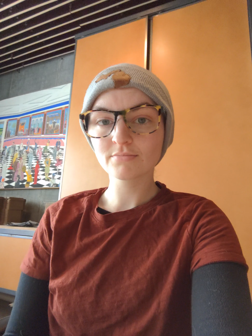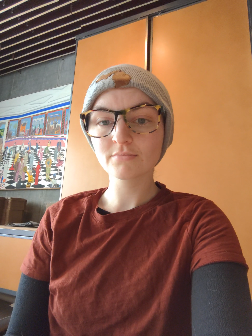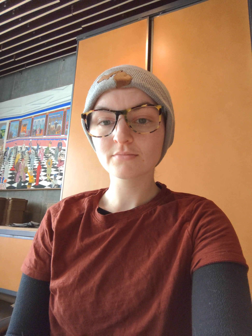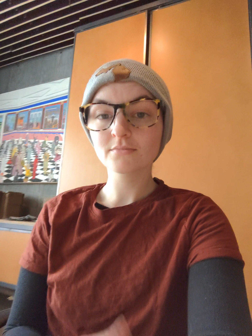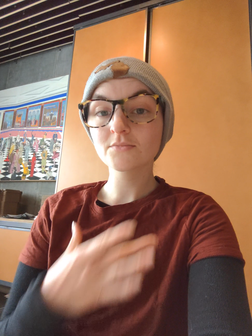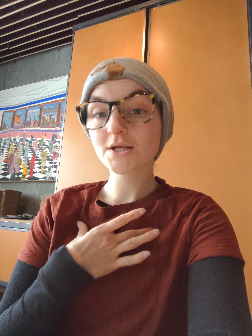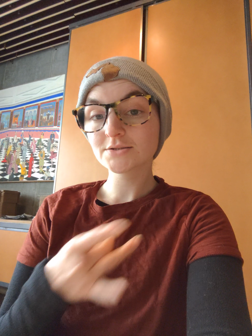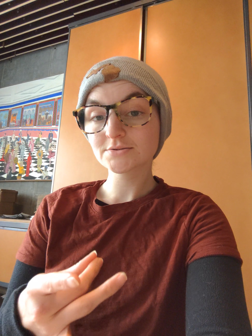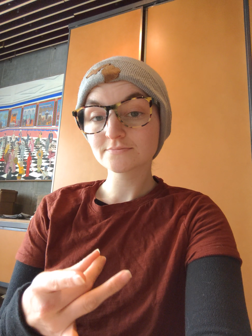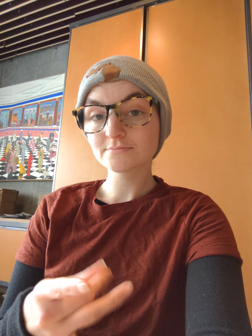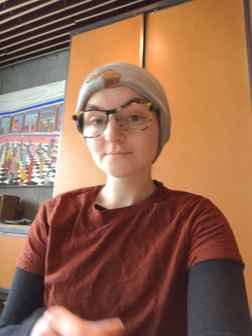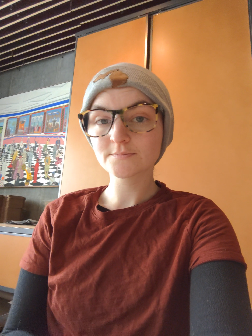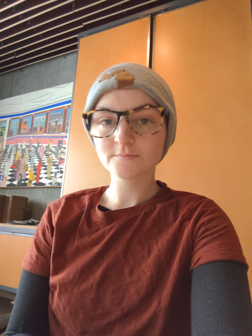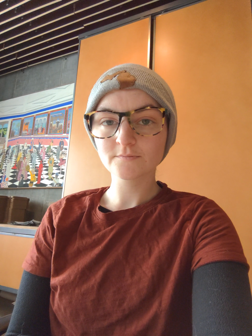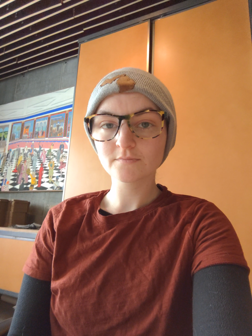like